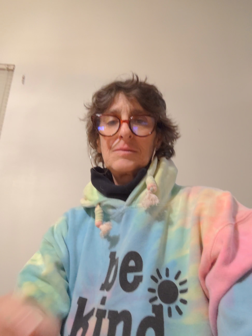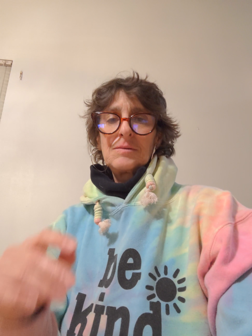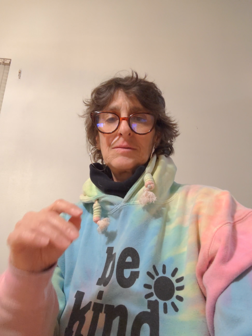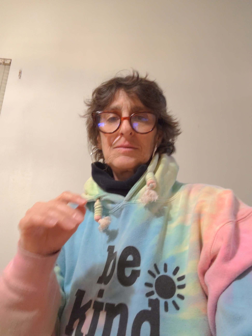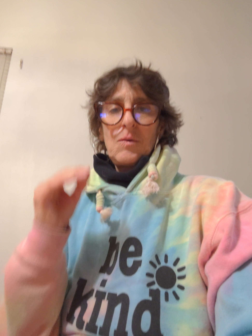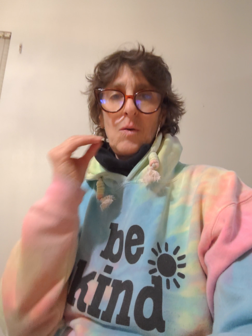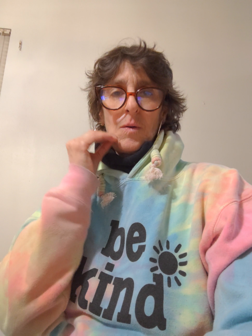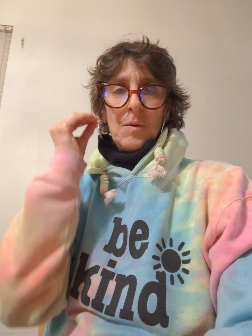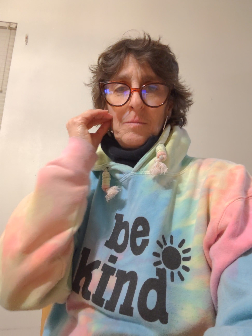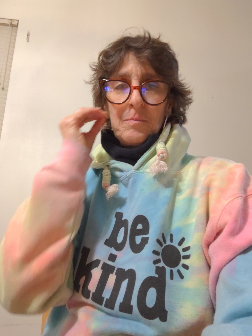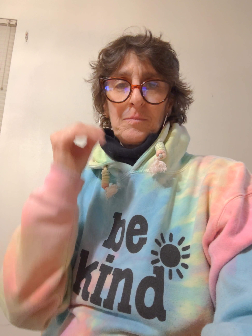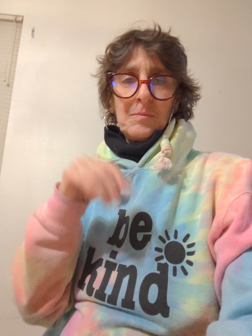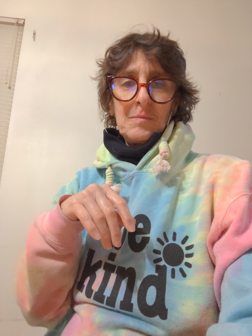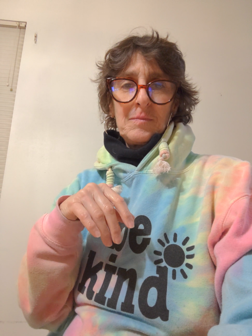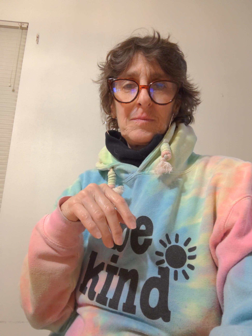home